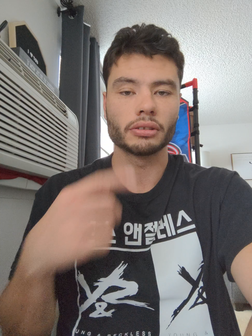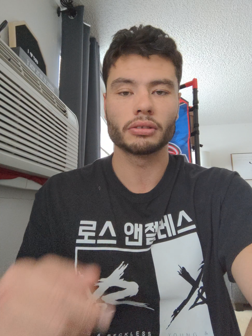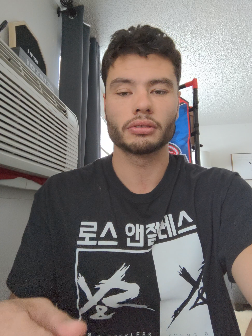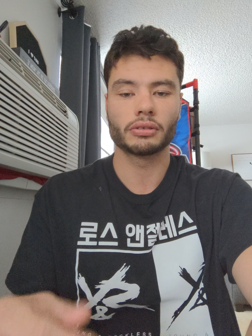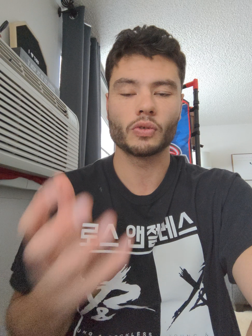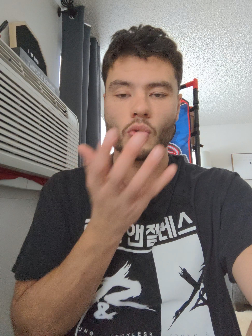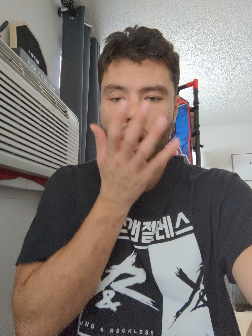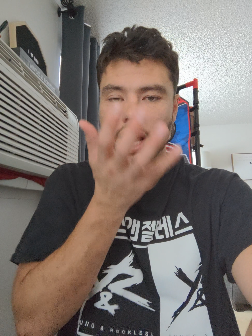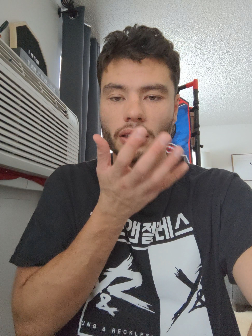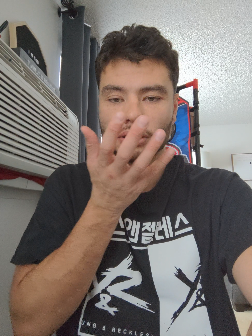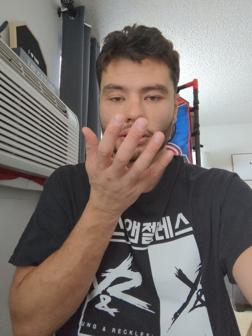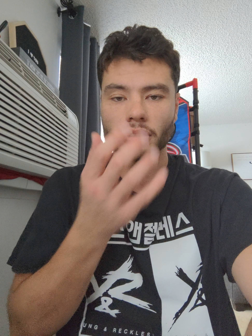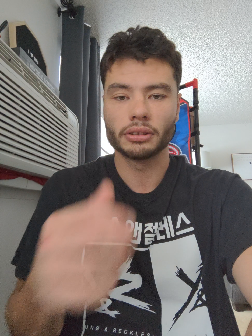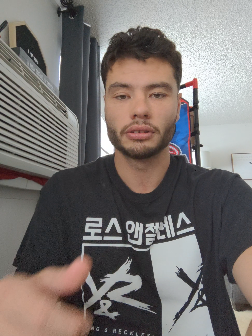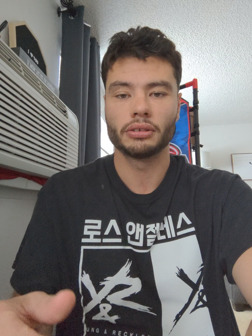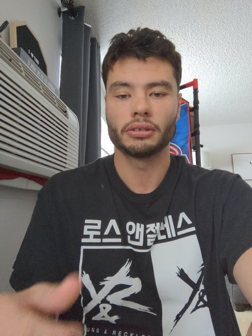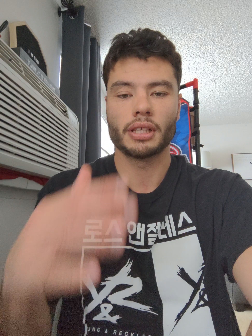grass